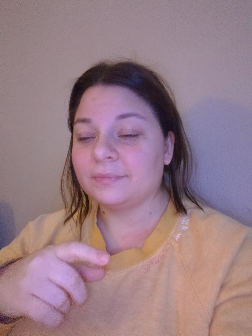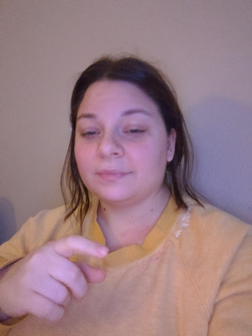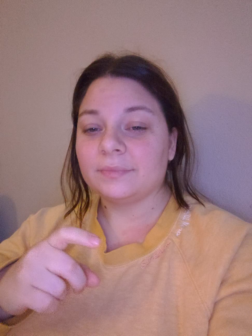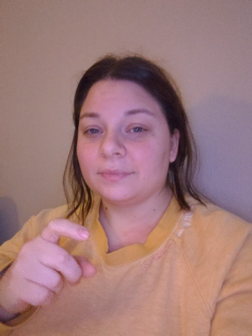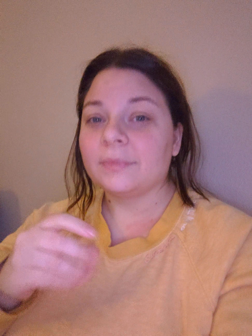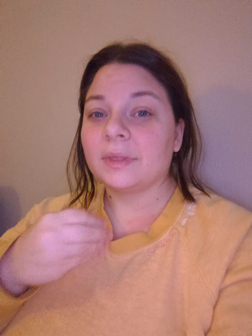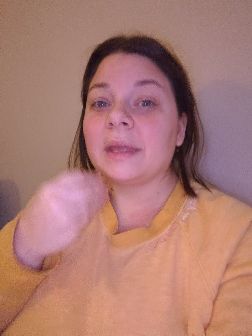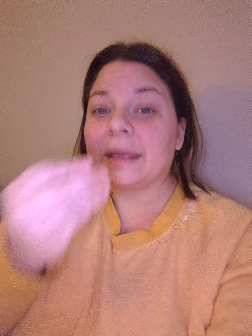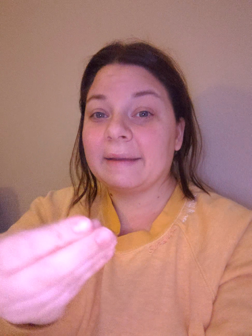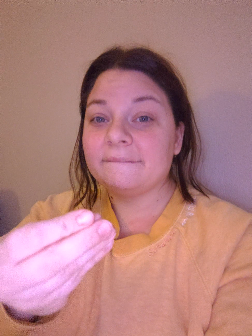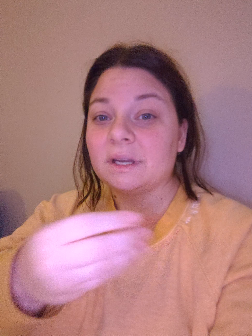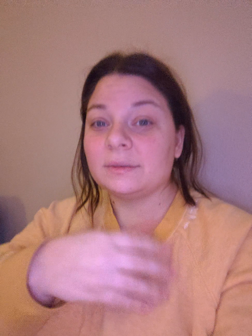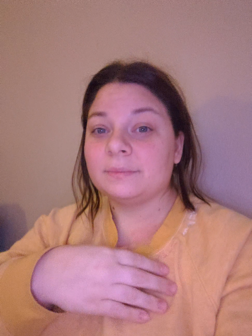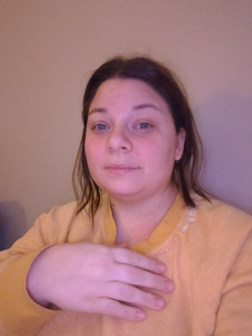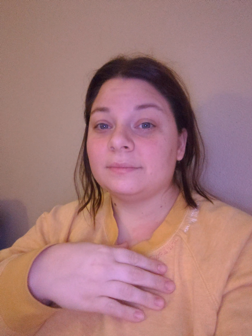give